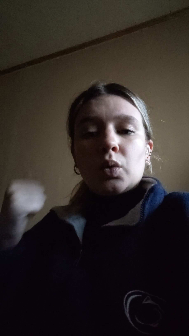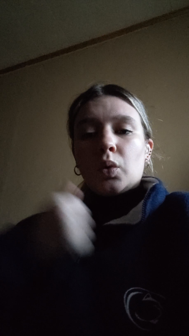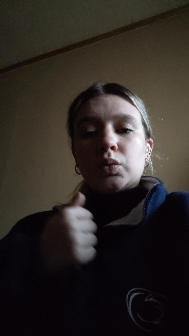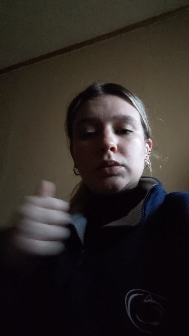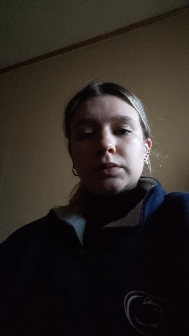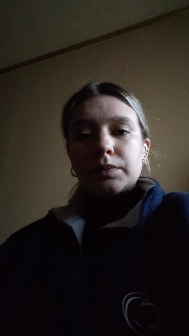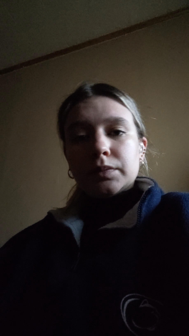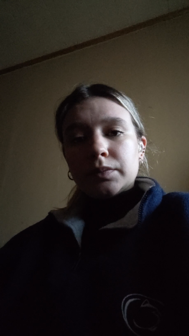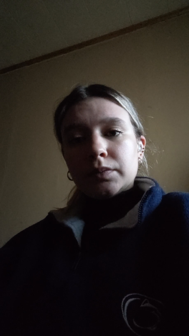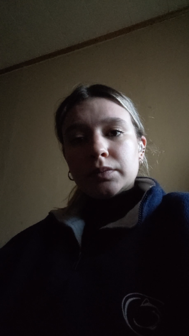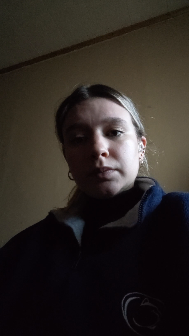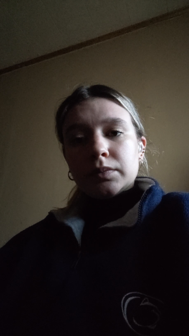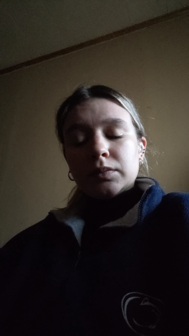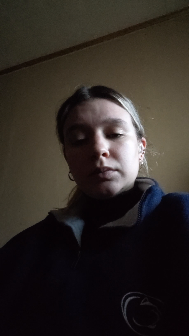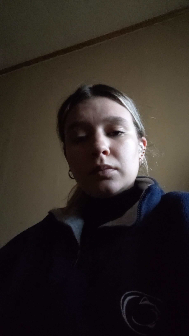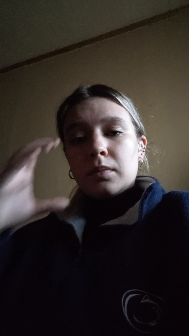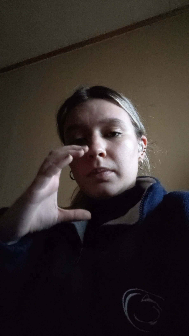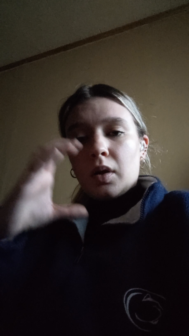ball